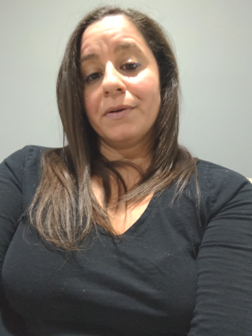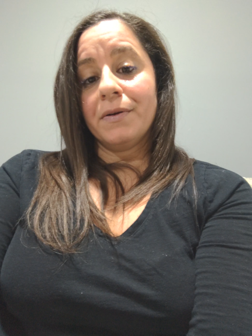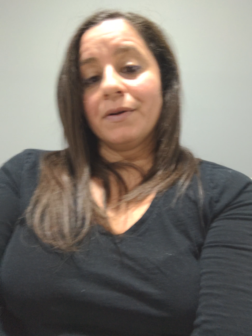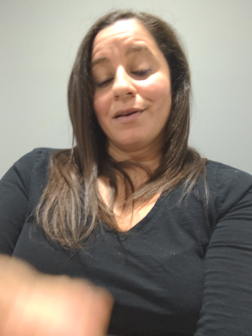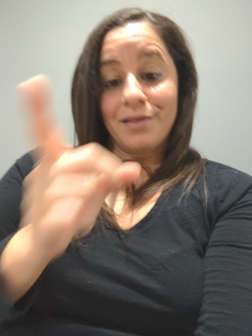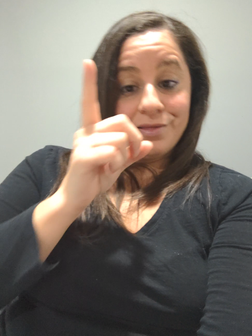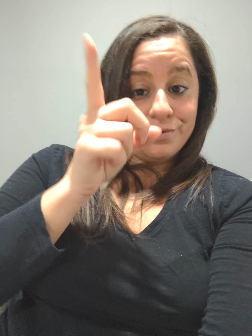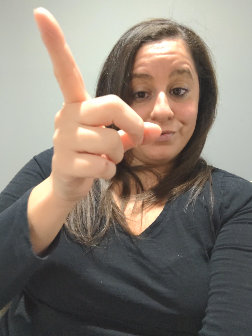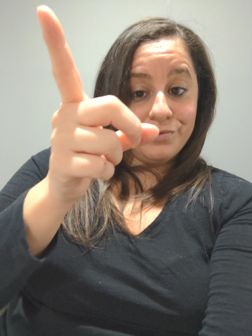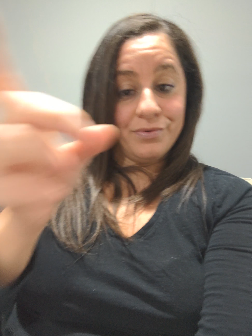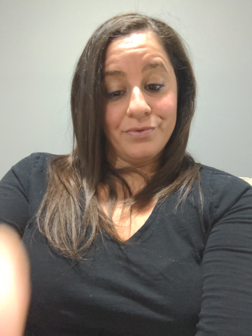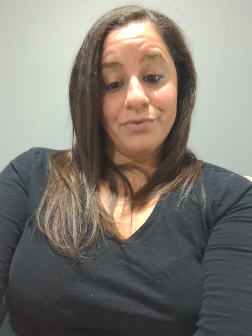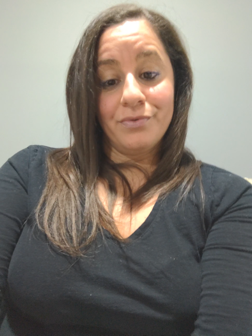there